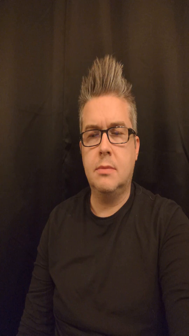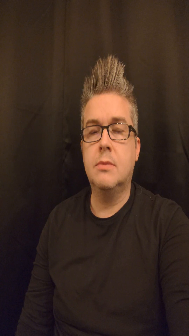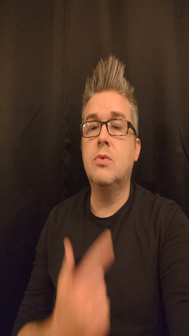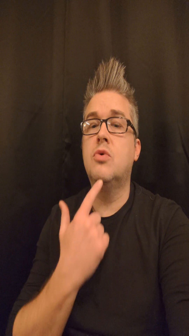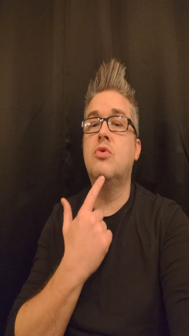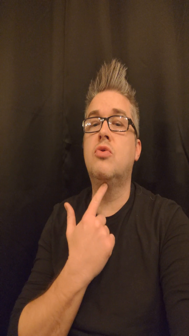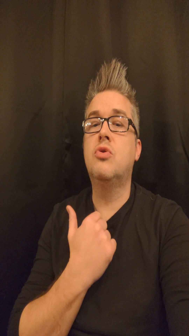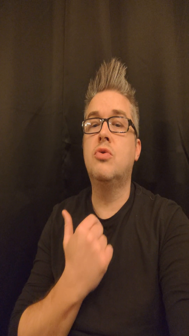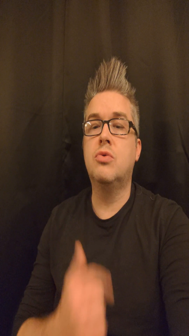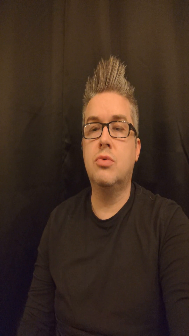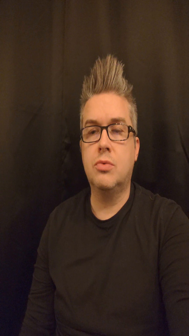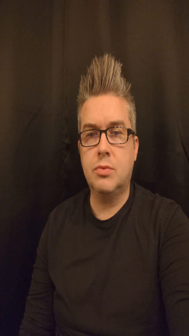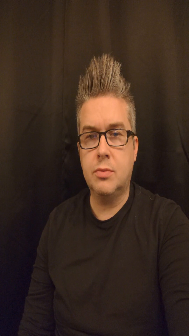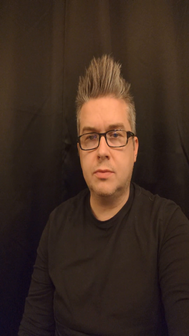thirsty